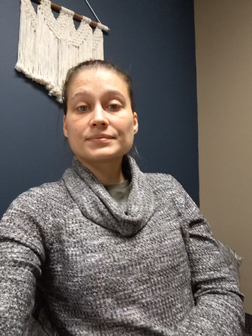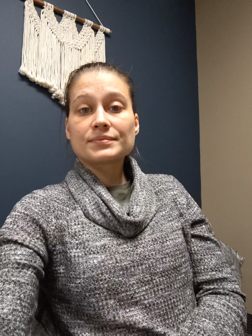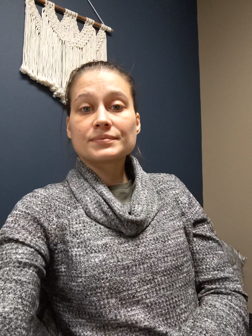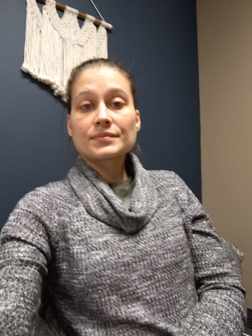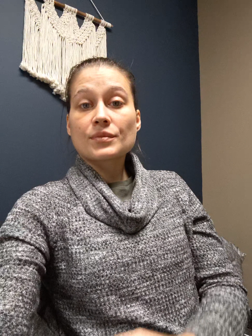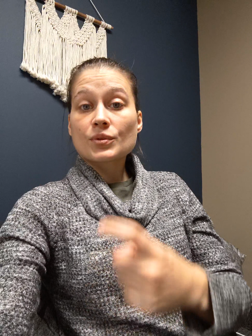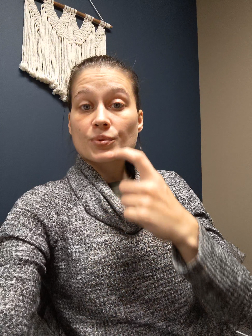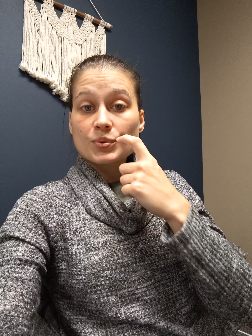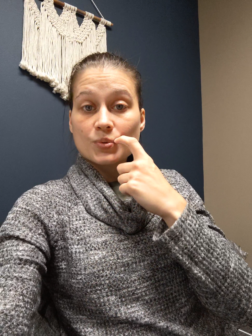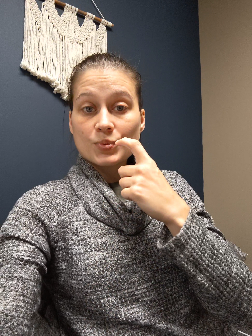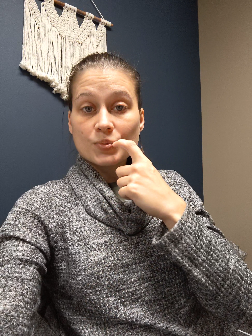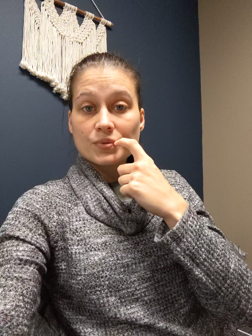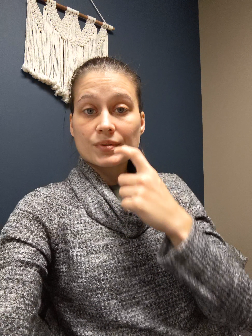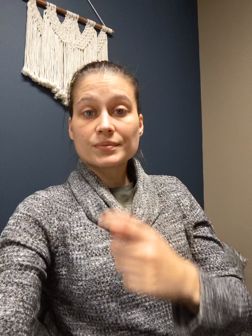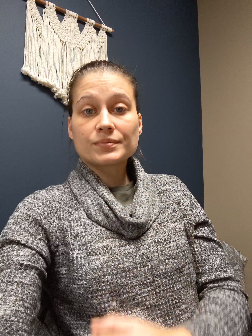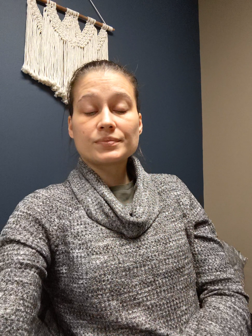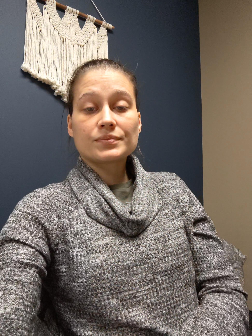tooth